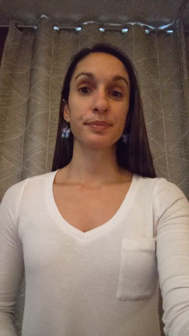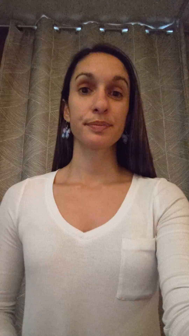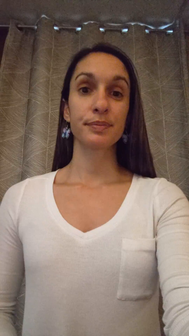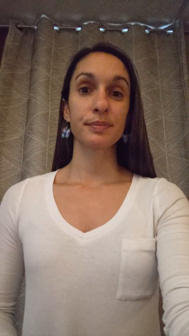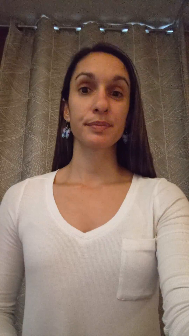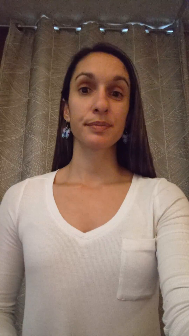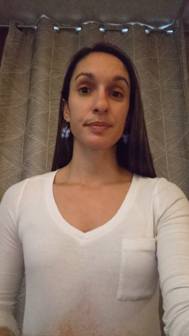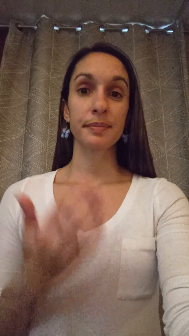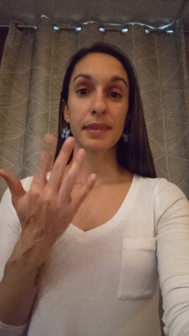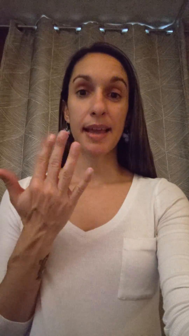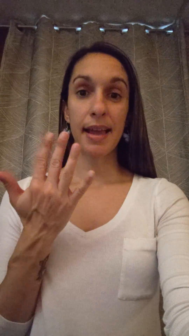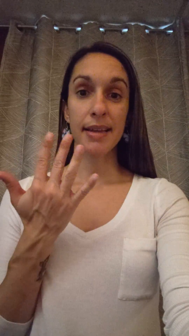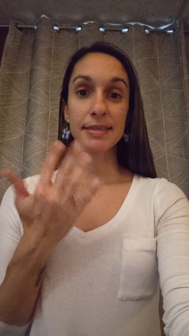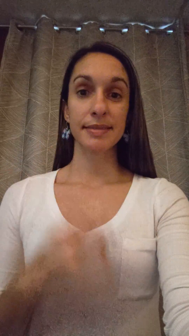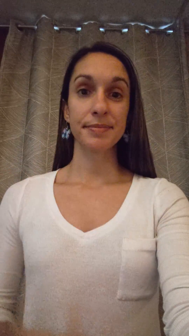hand